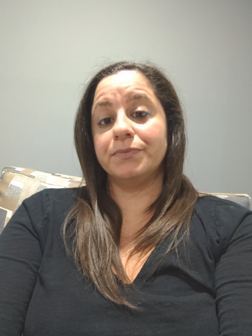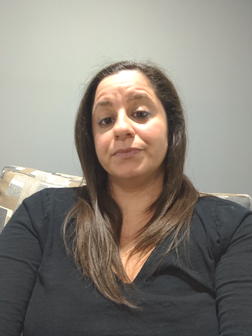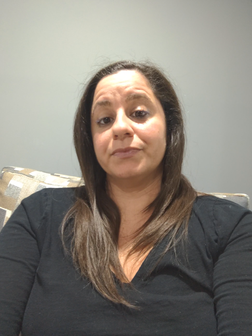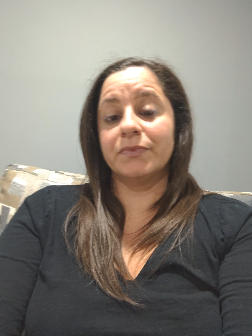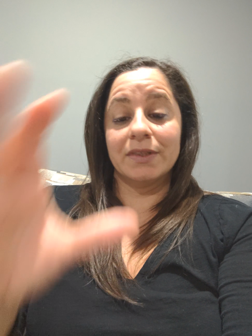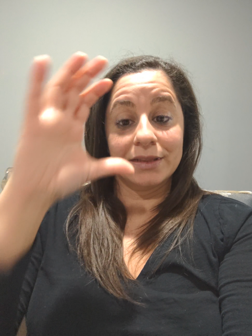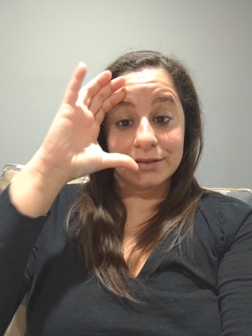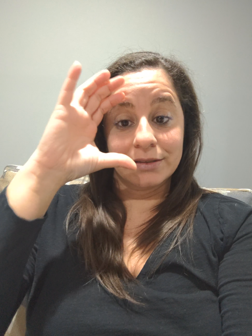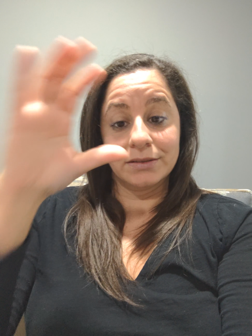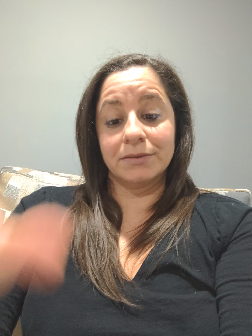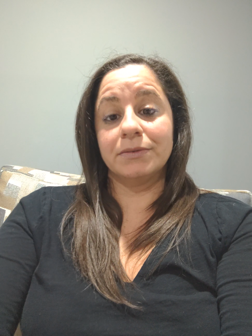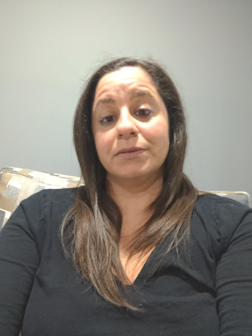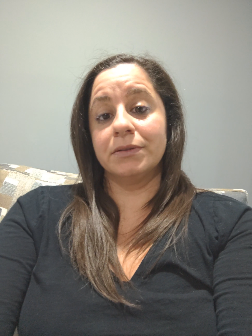listen